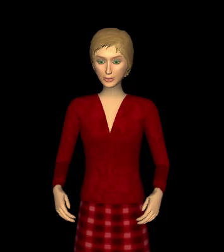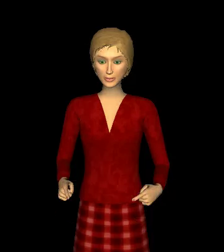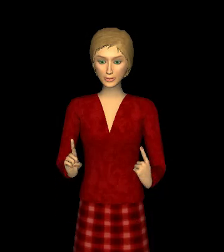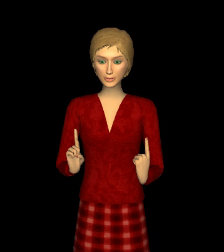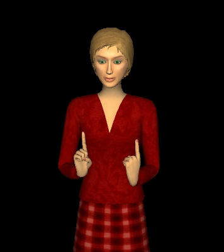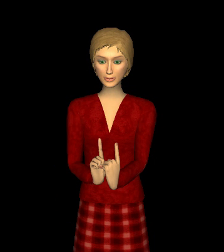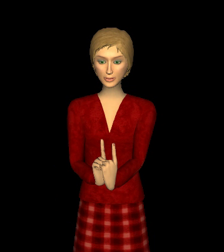يقابل